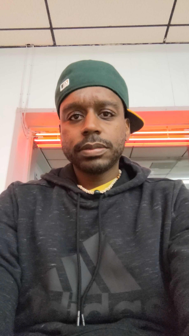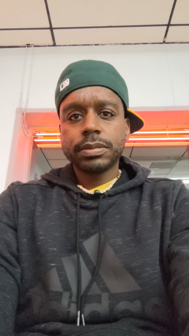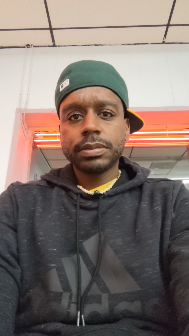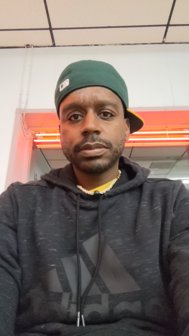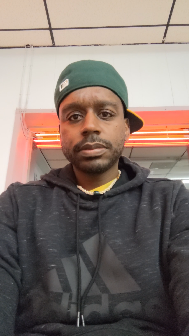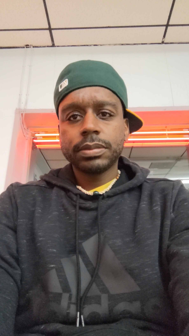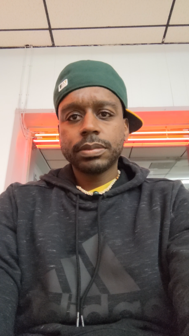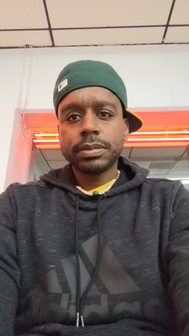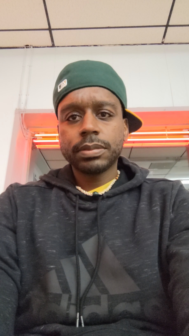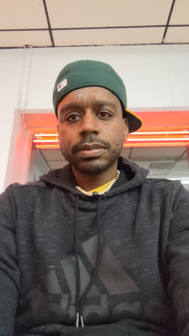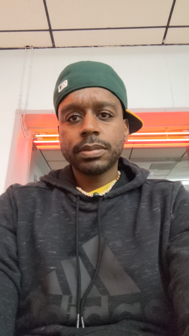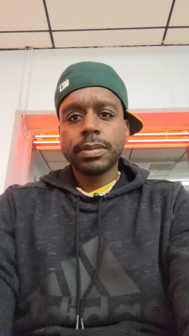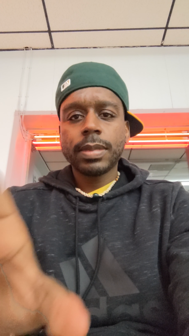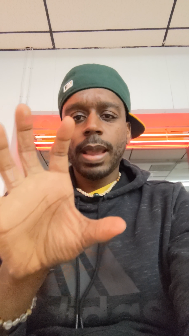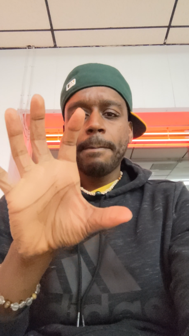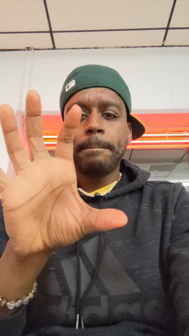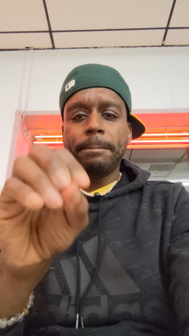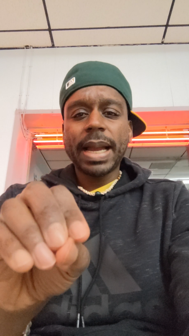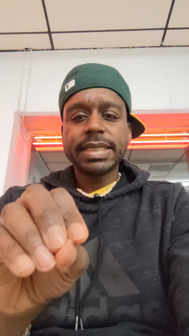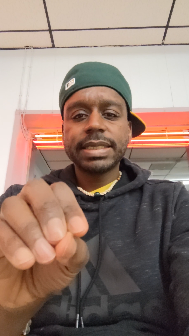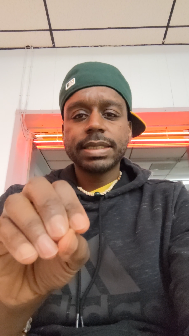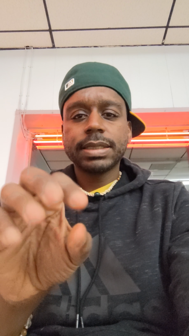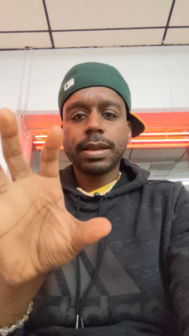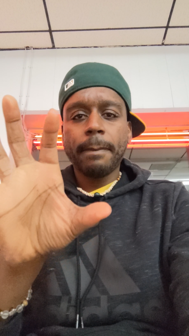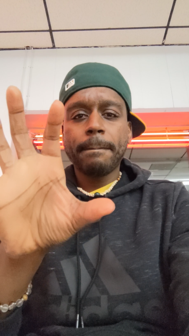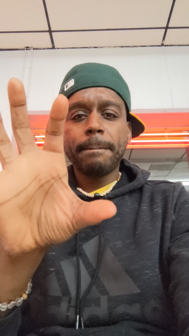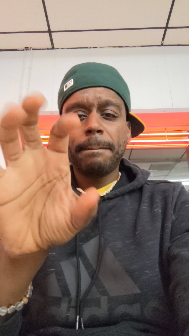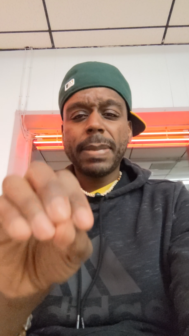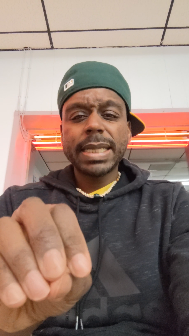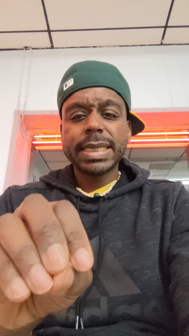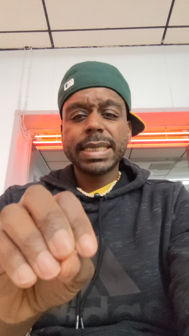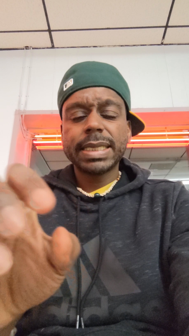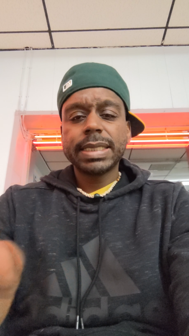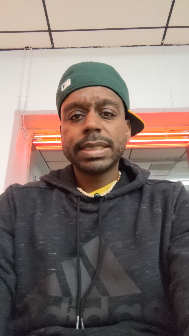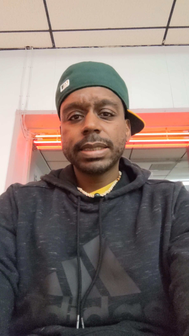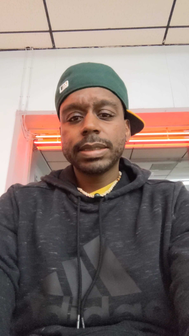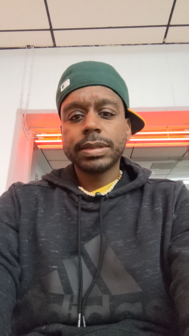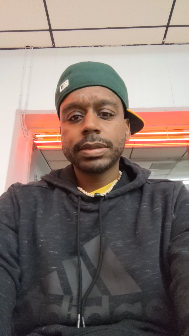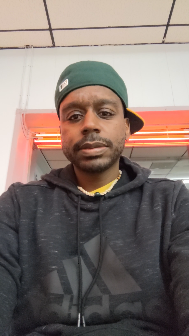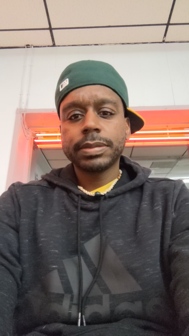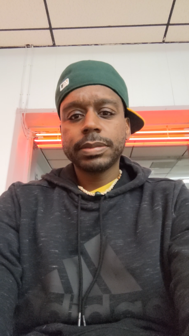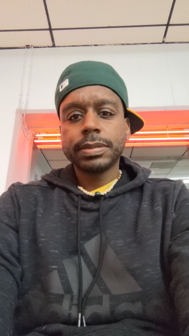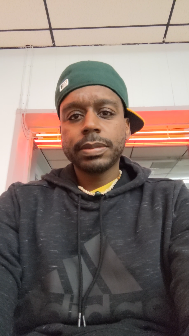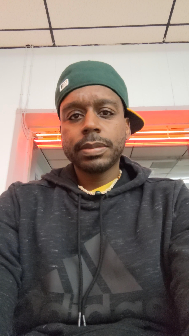bite